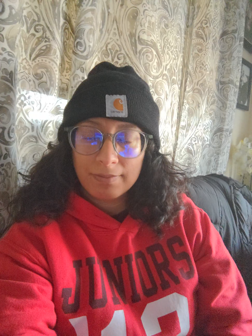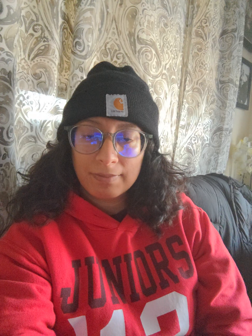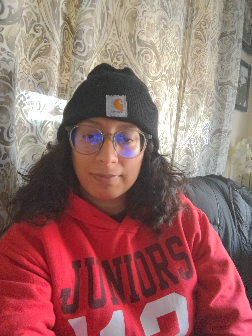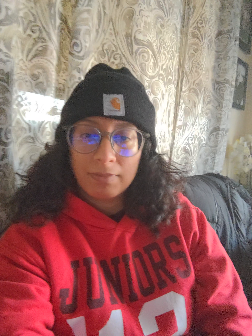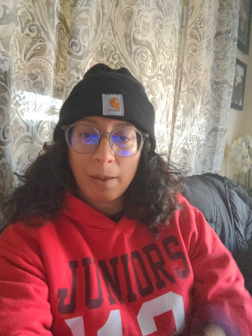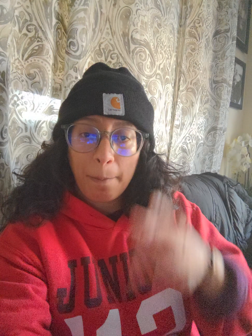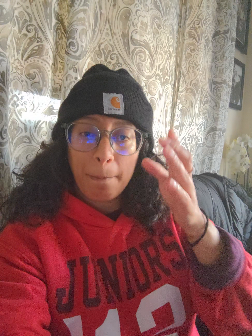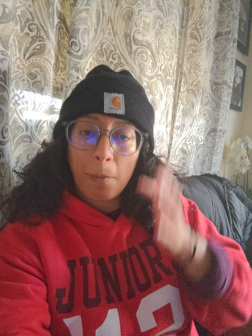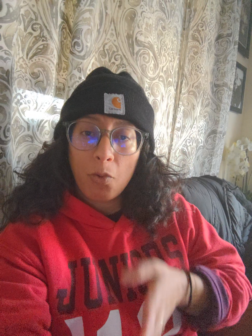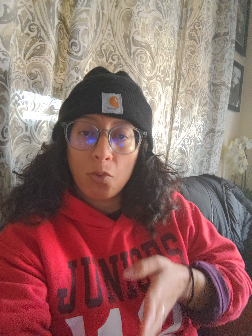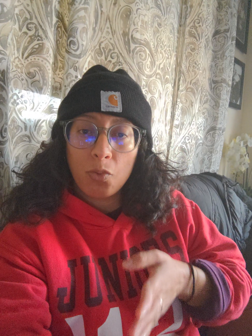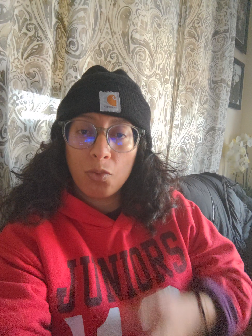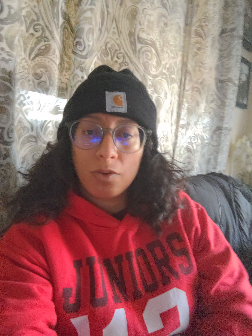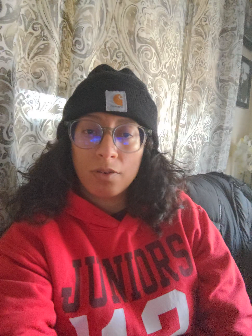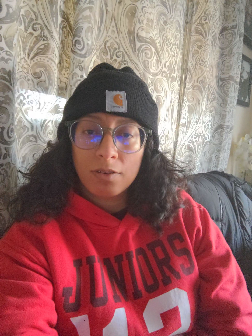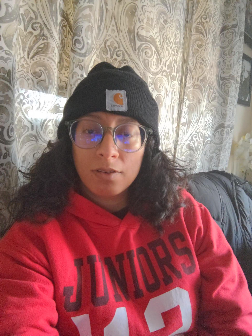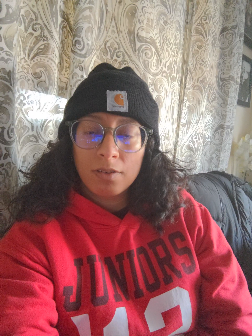person